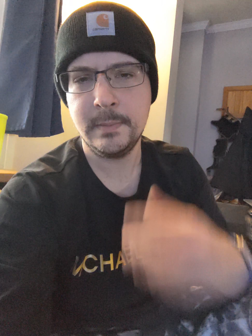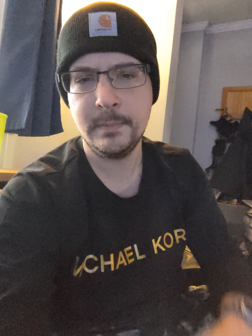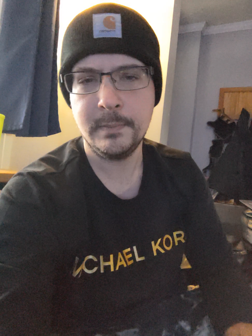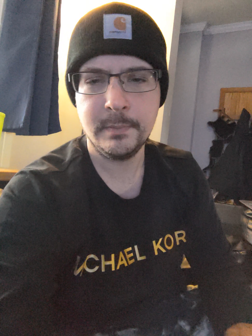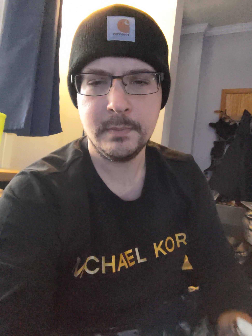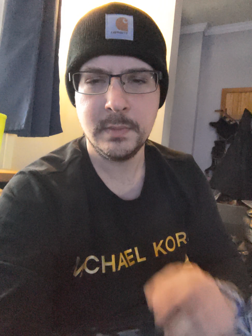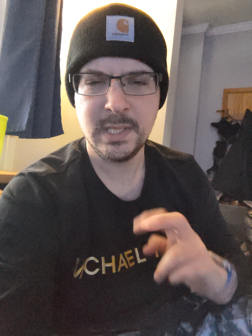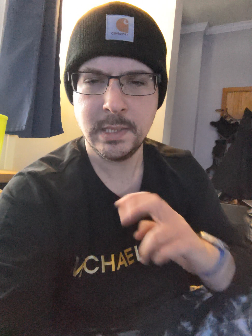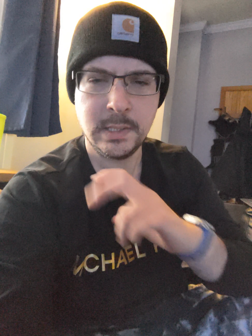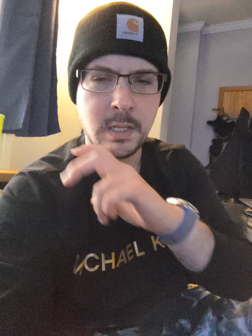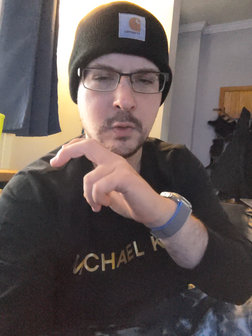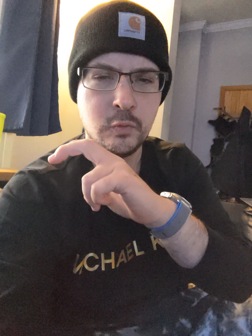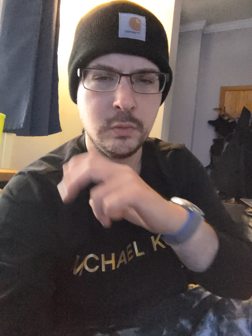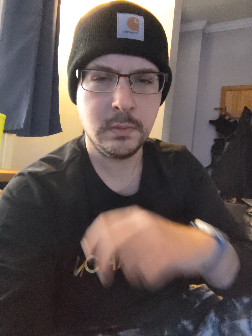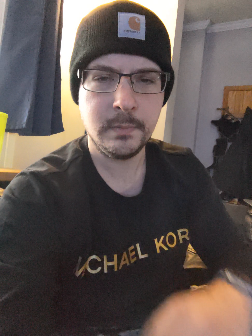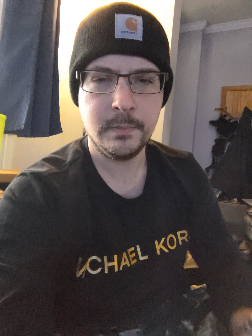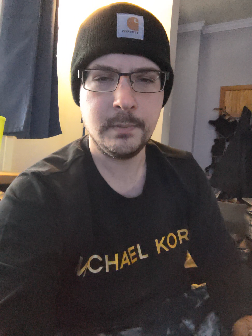stairs